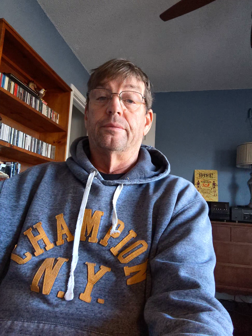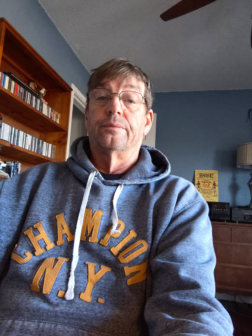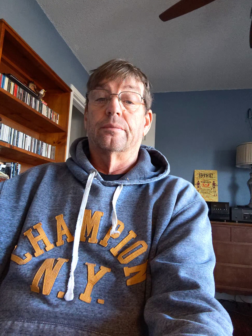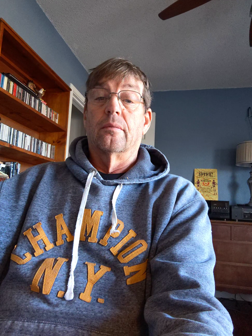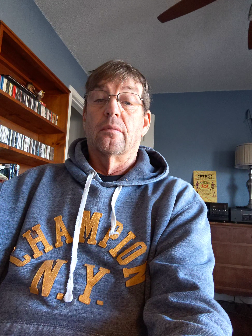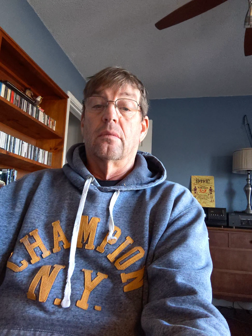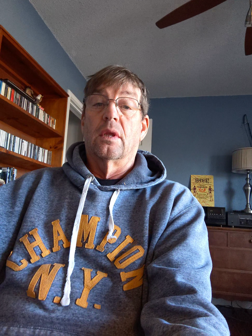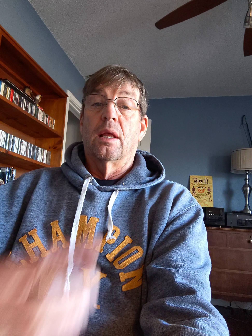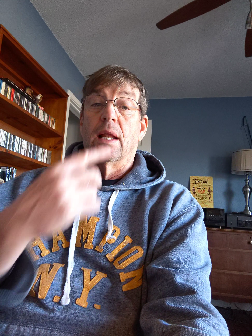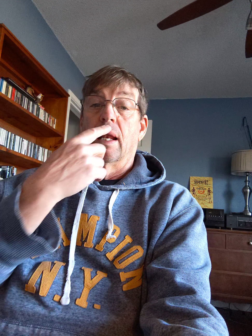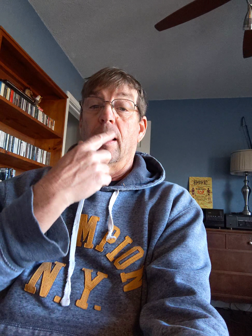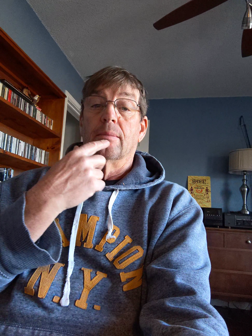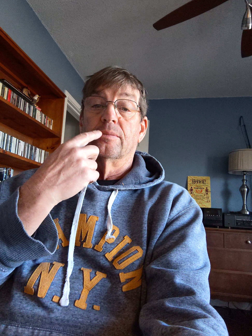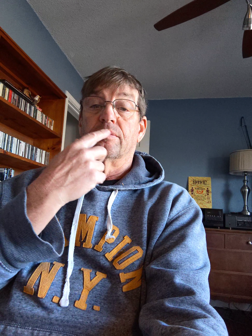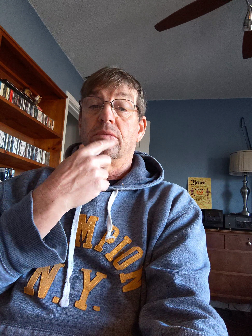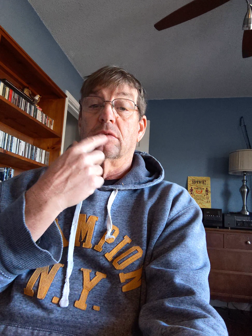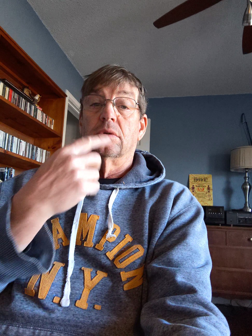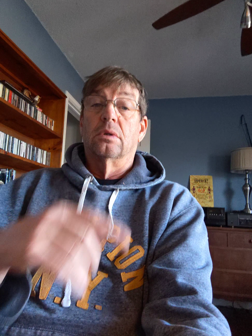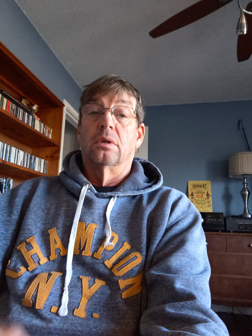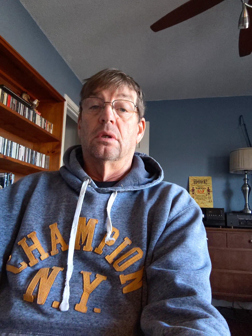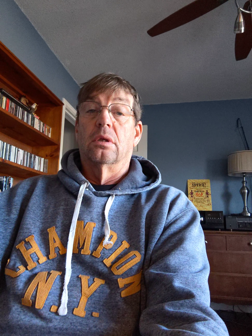lips